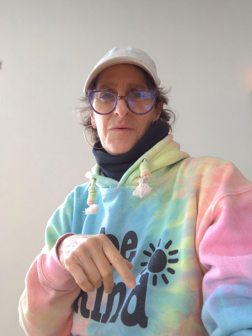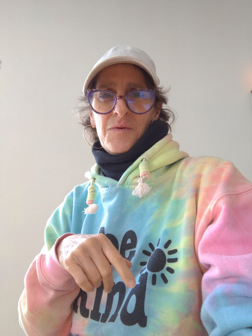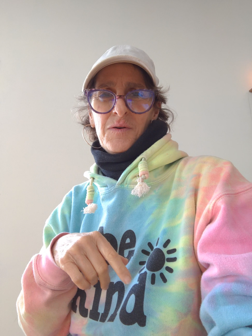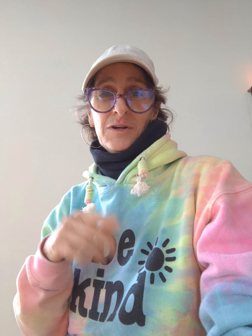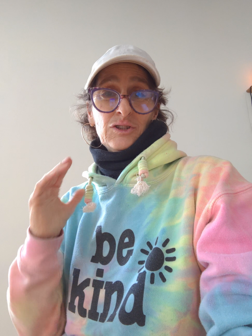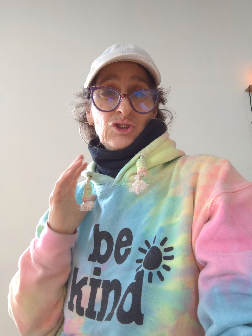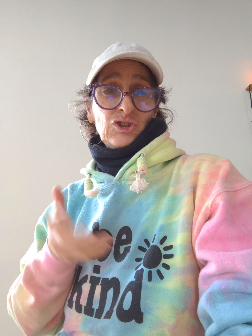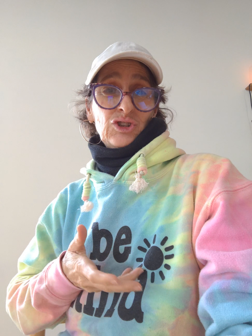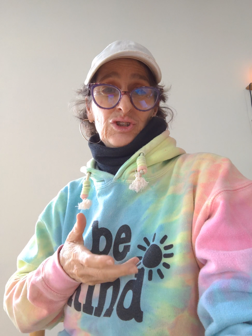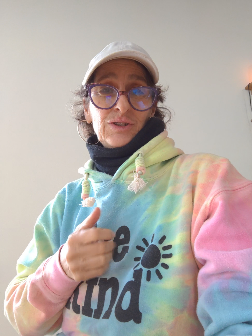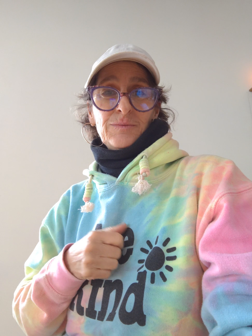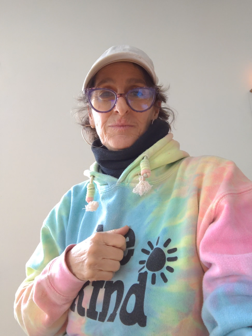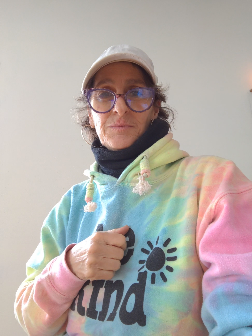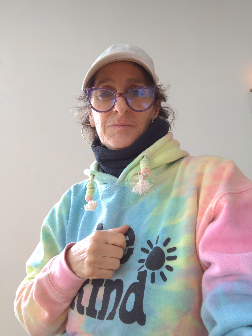shirt